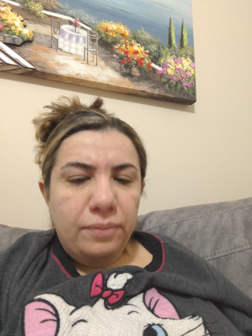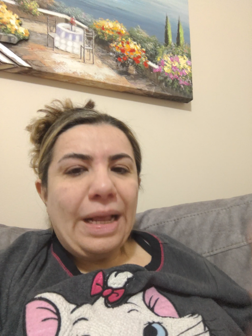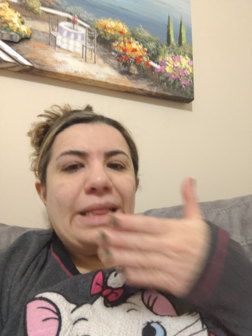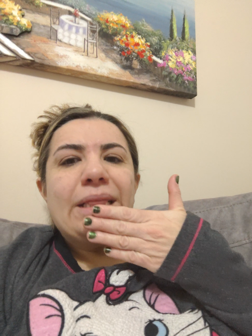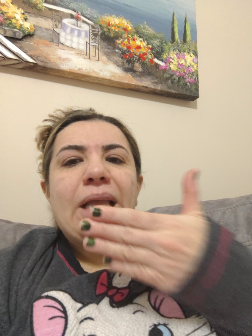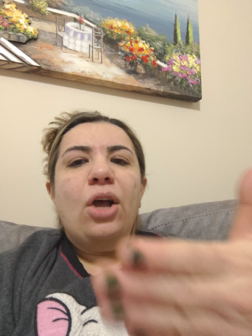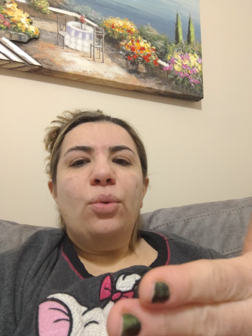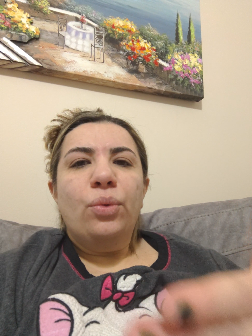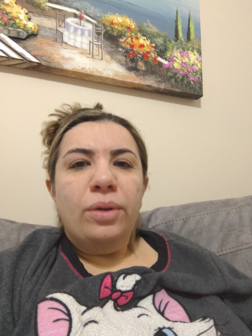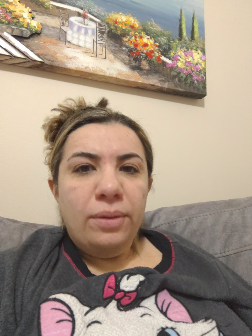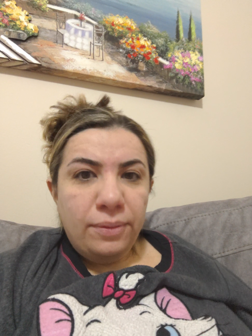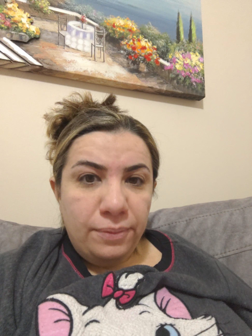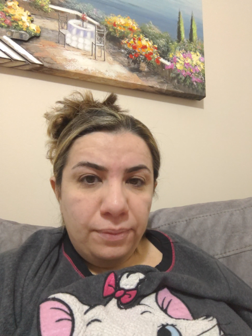thank you